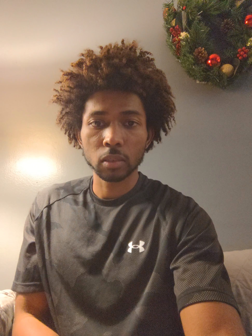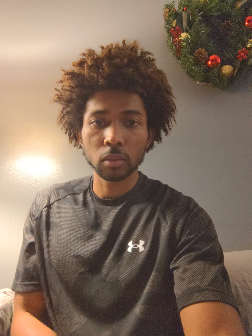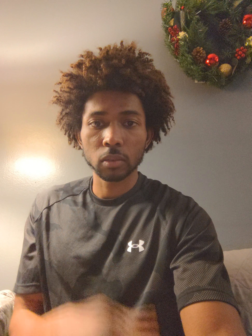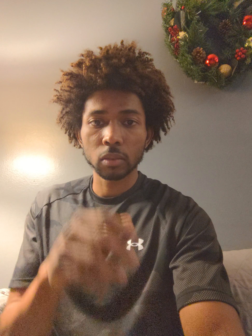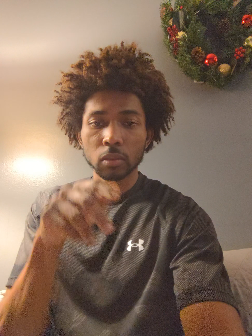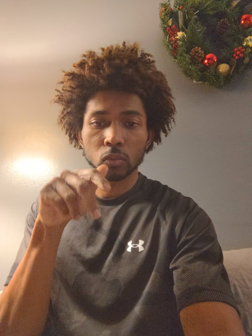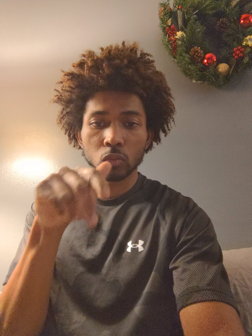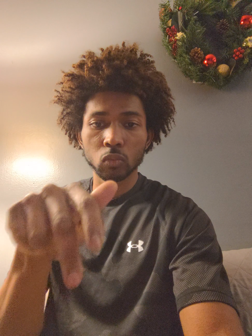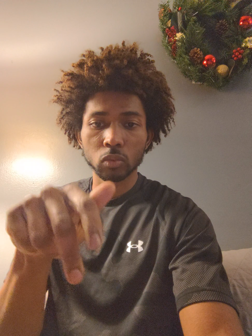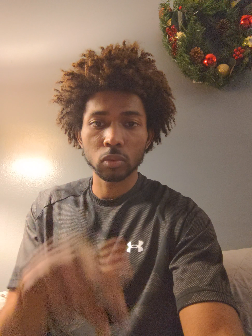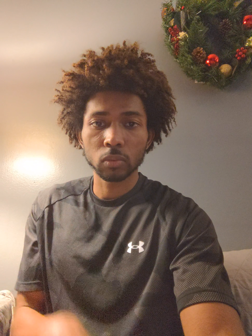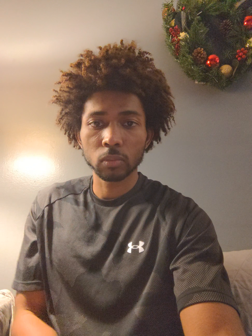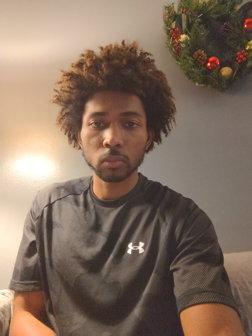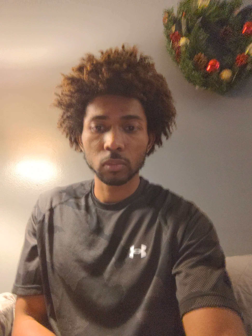ride